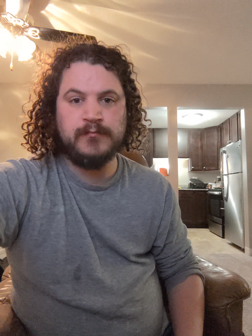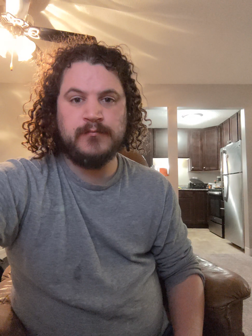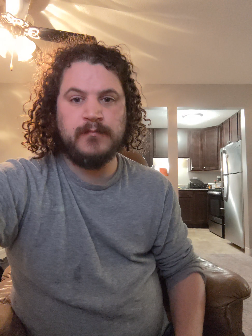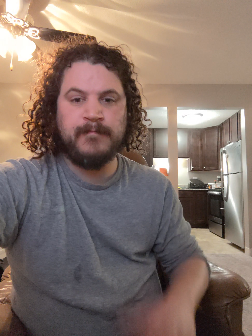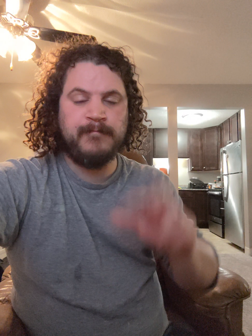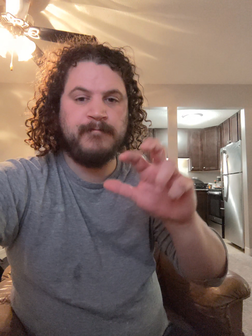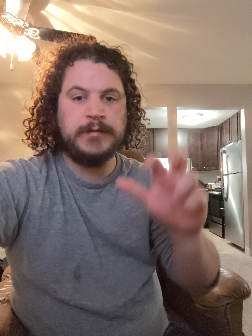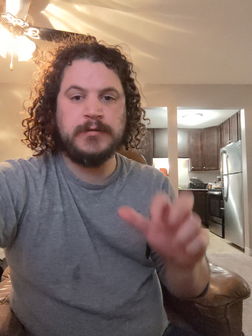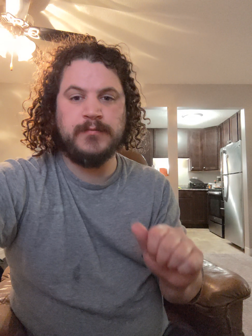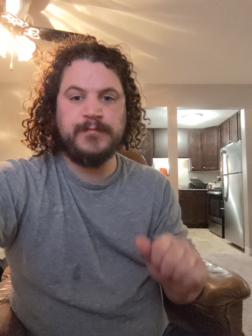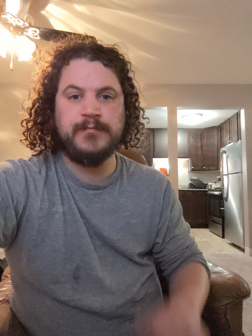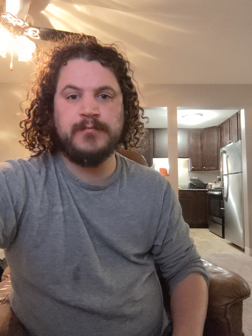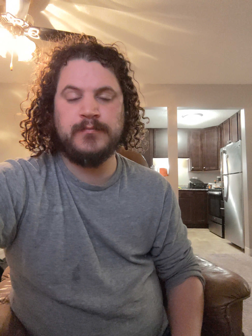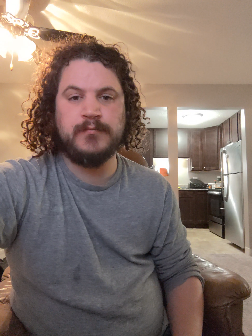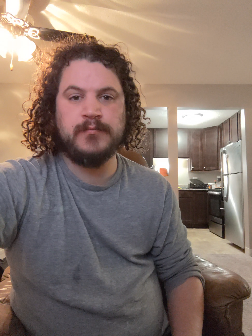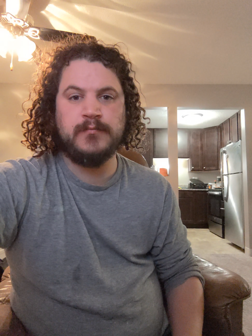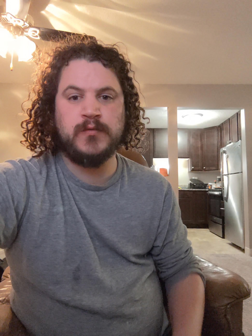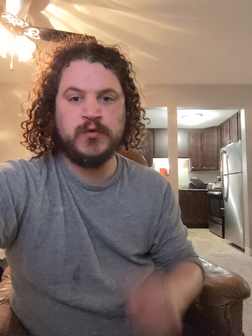pizza